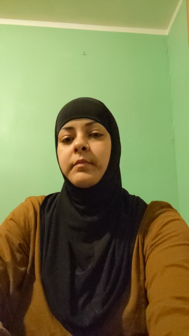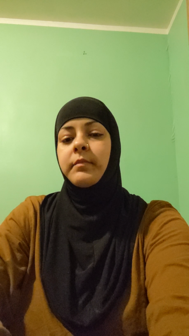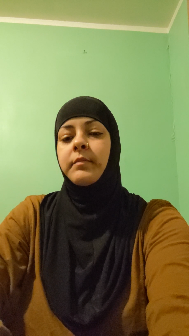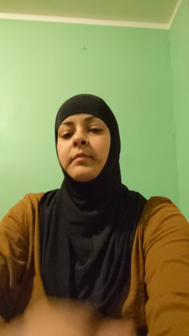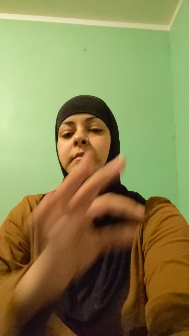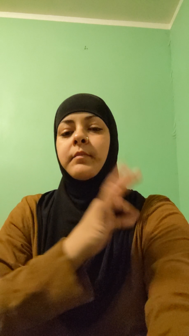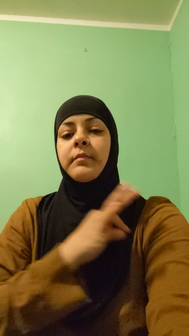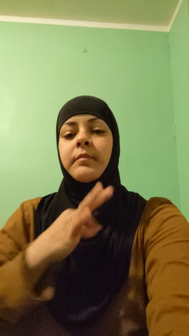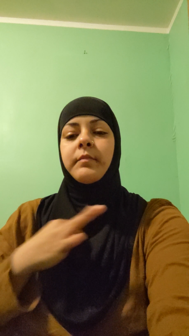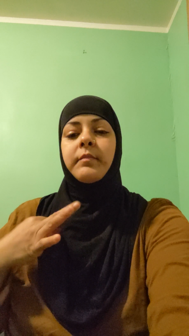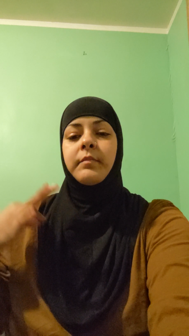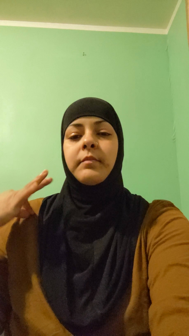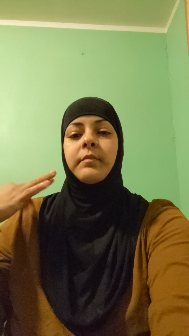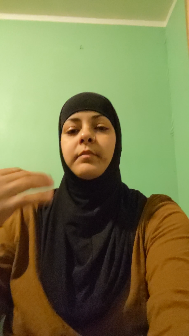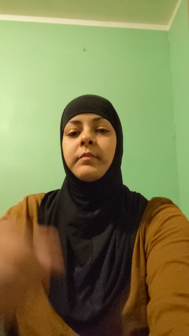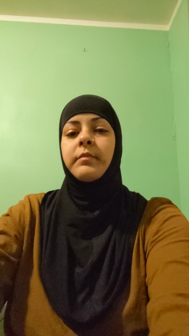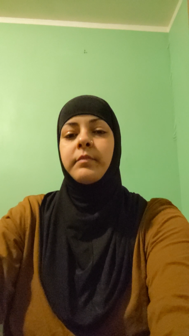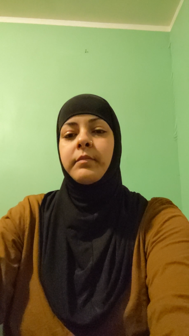beads